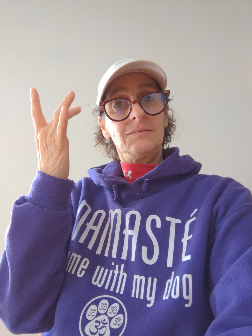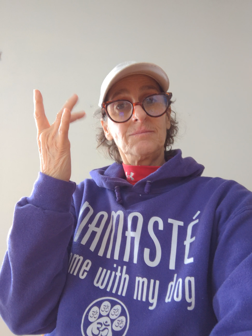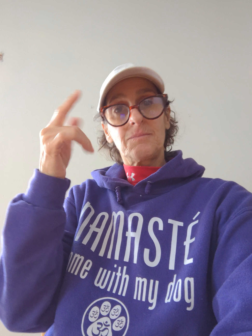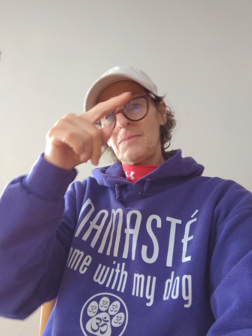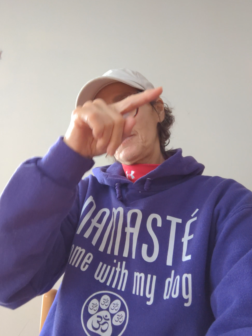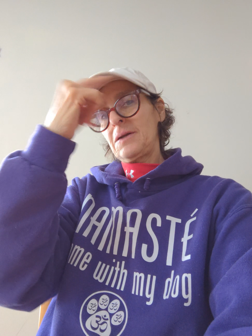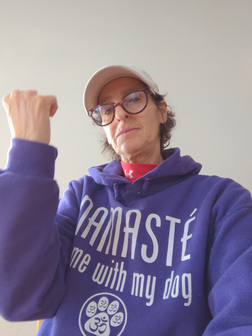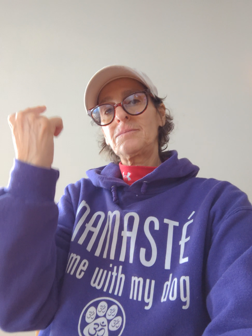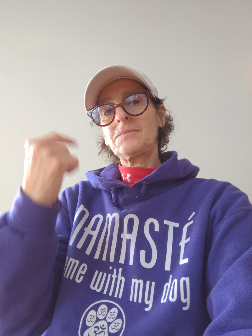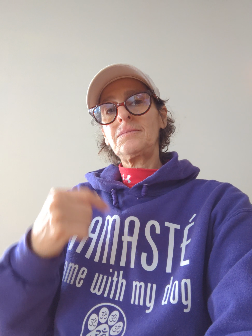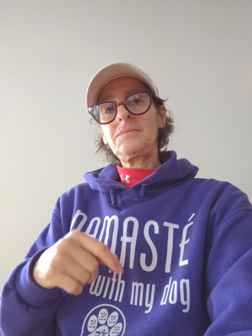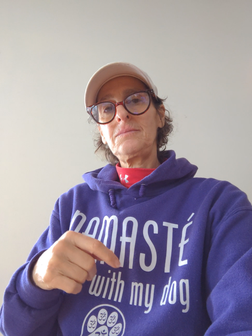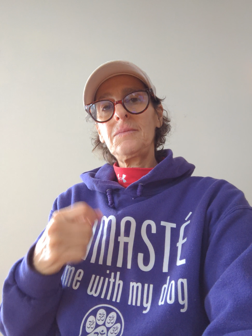black